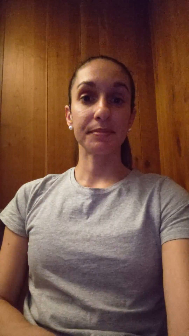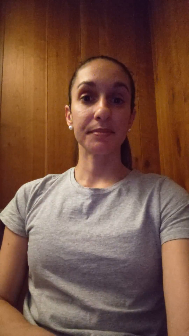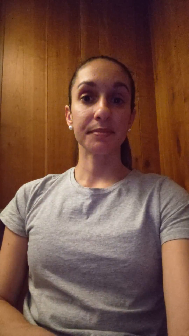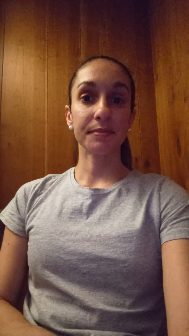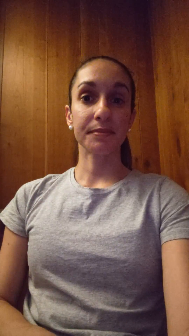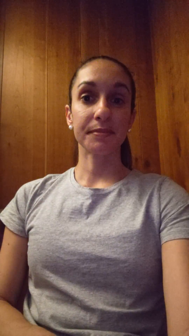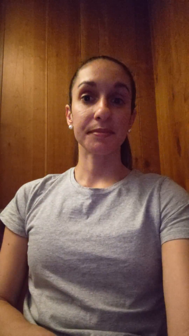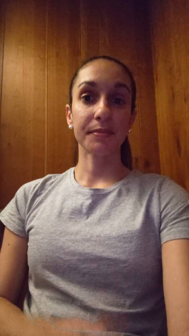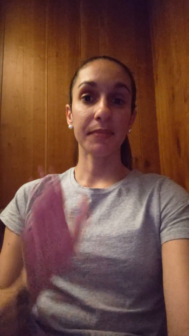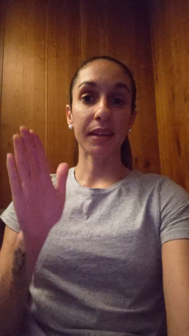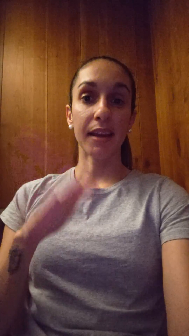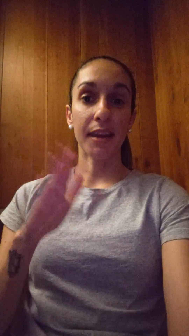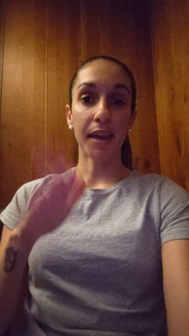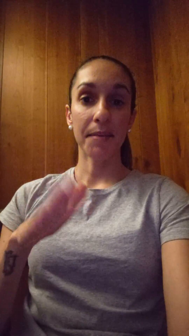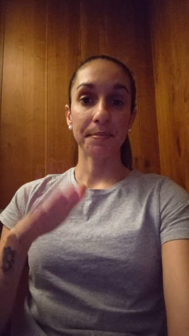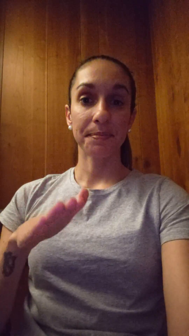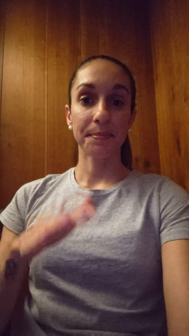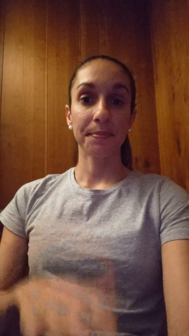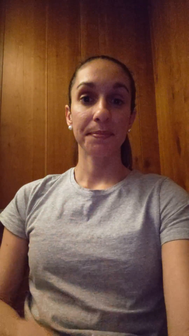clap